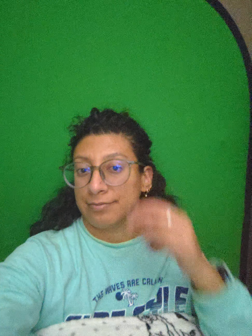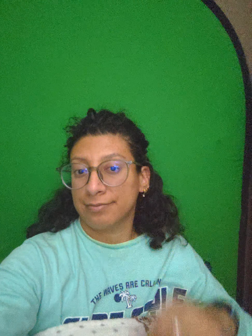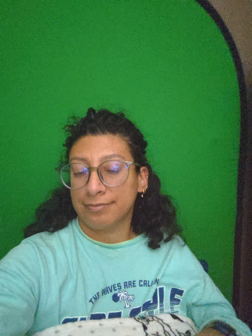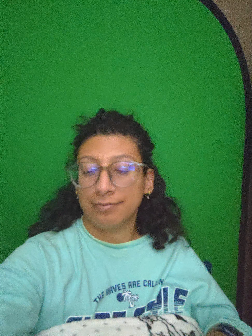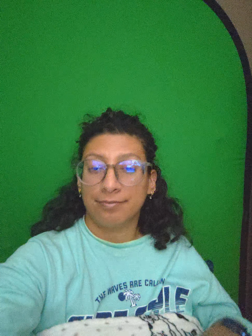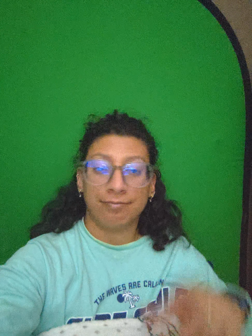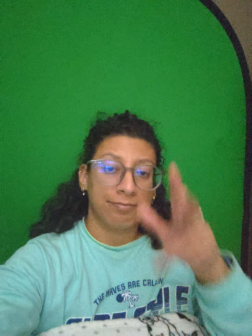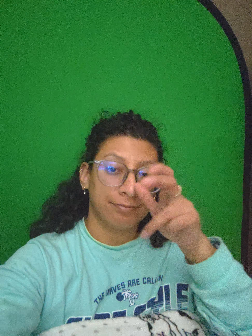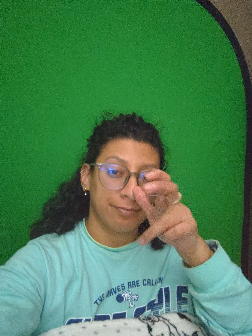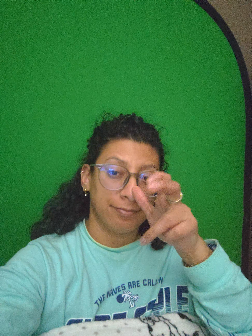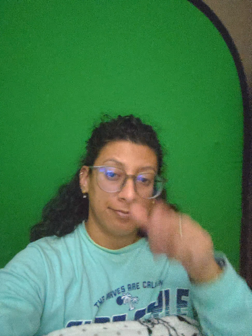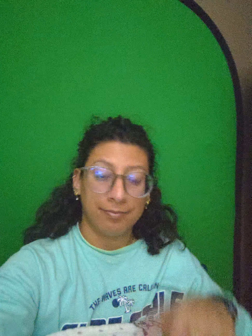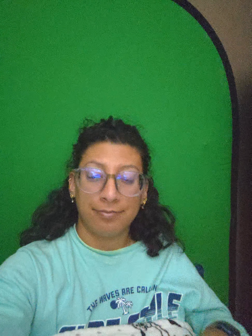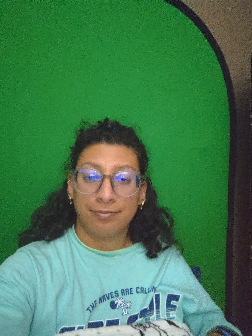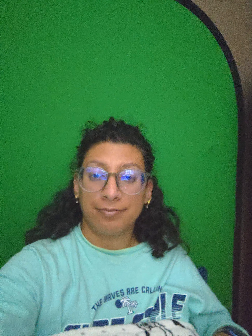bug